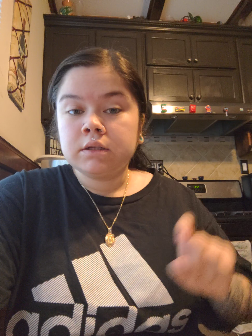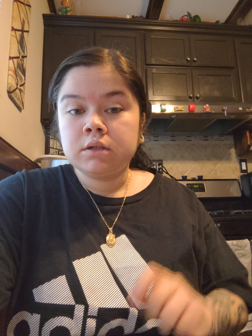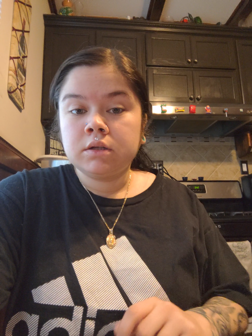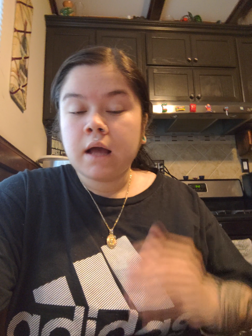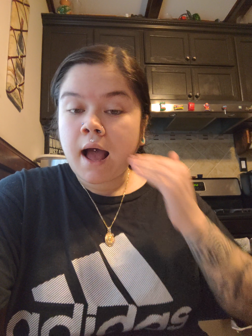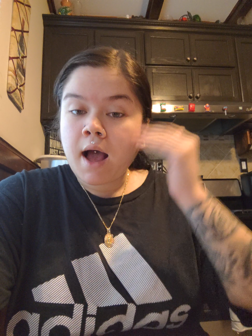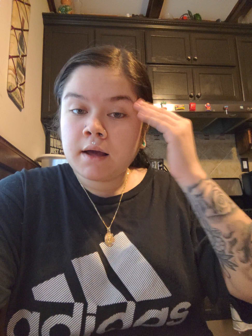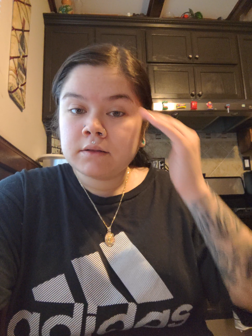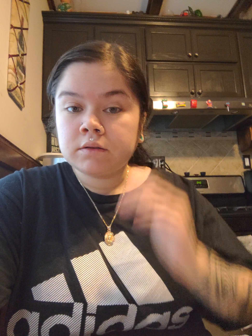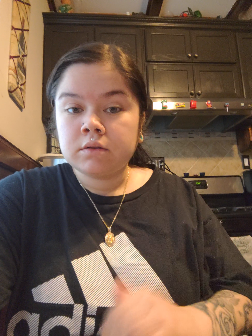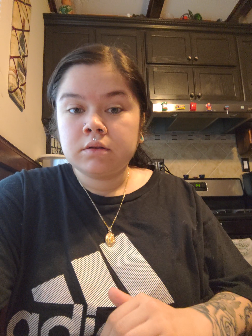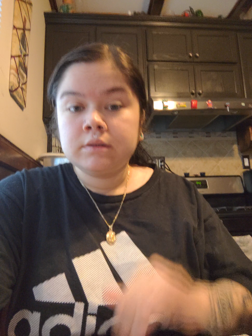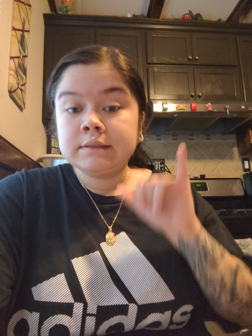head